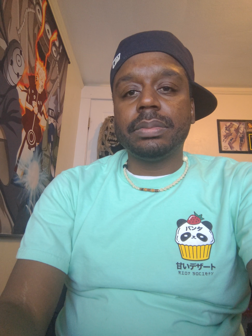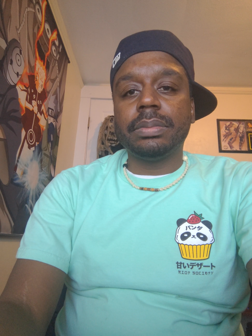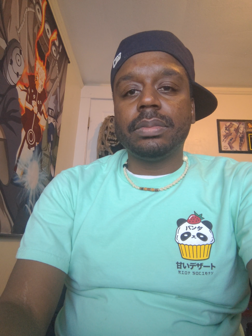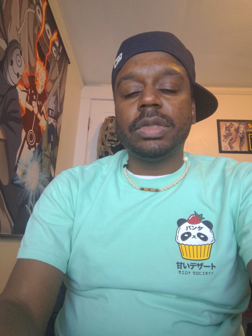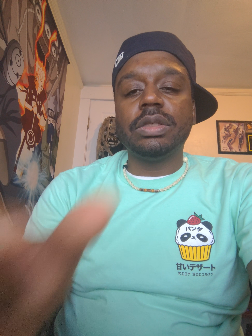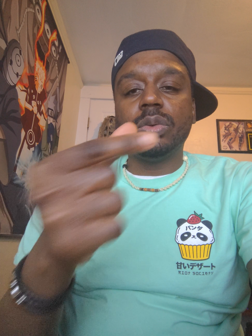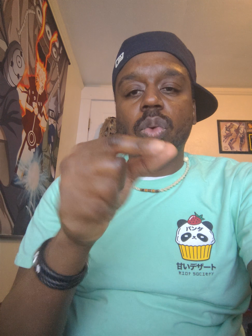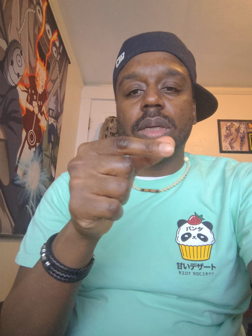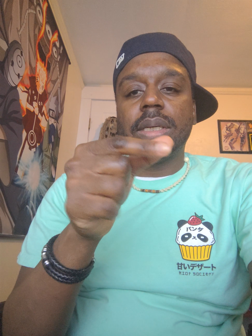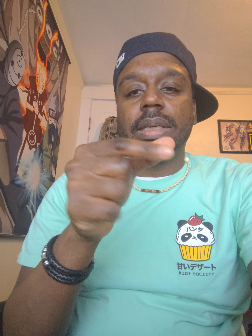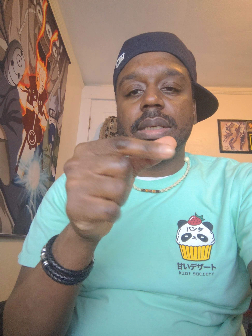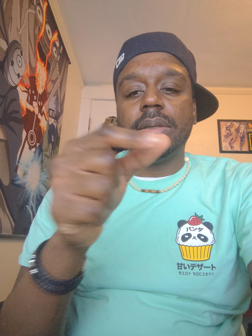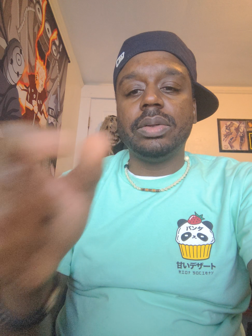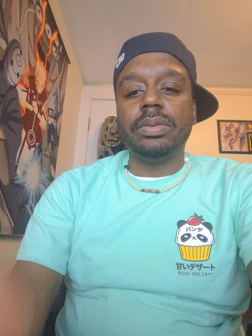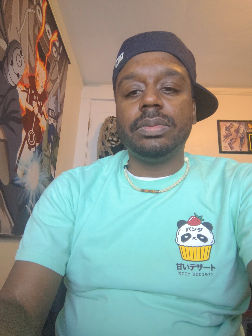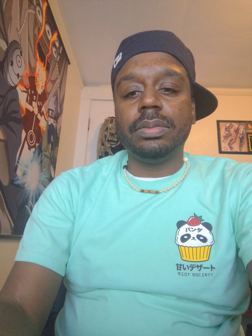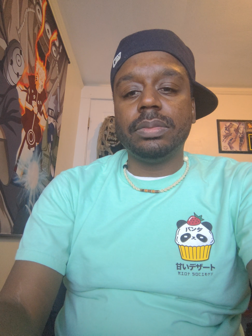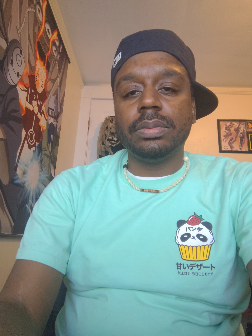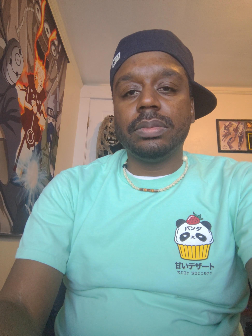green